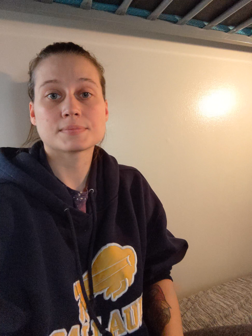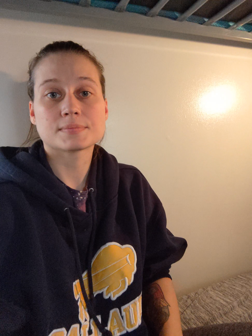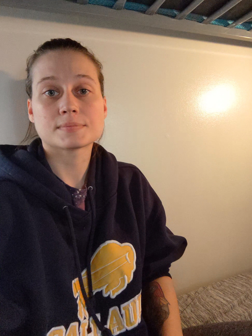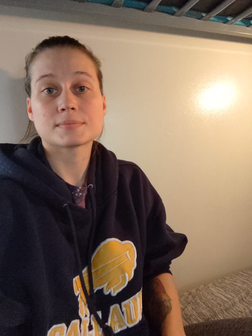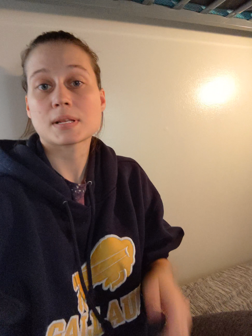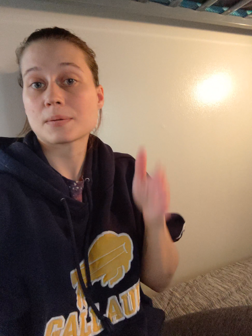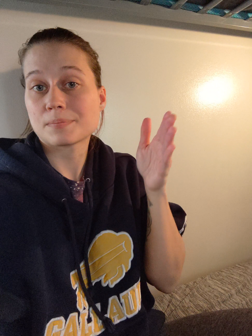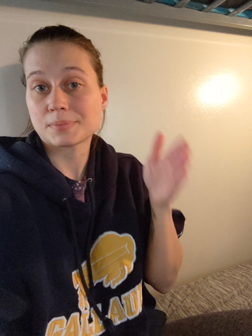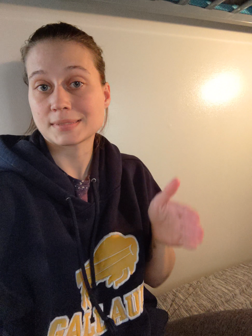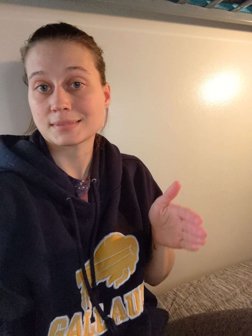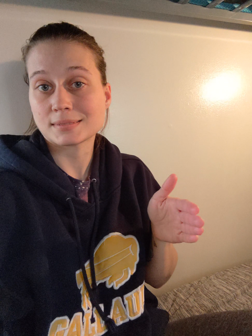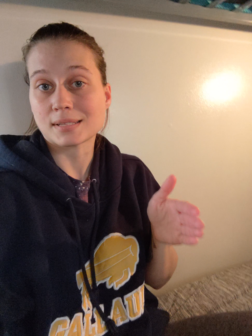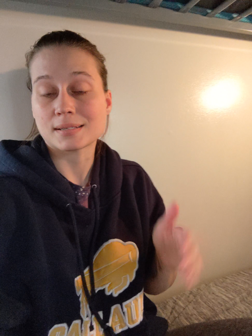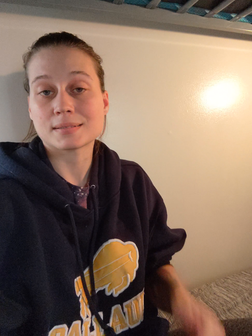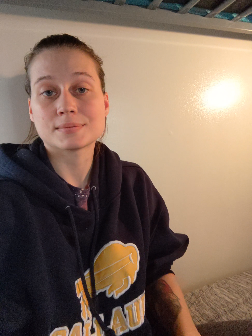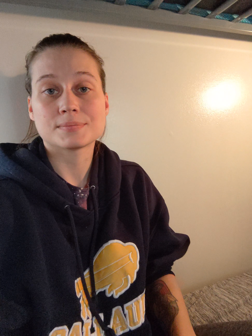beside